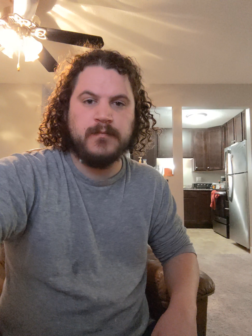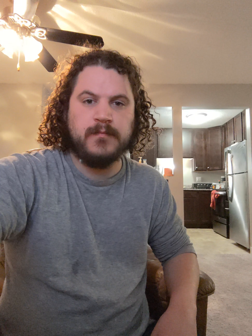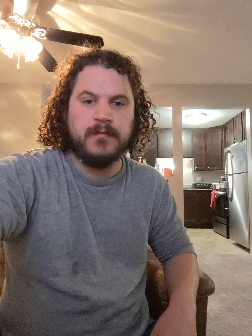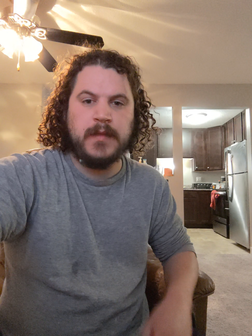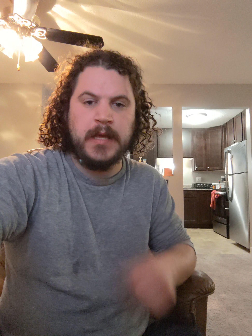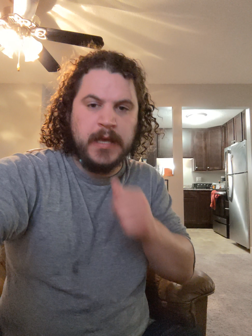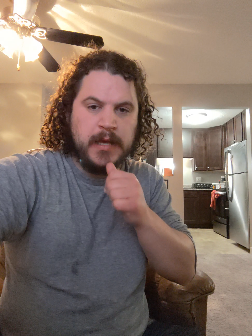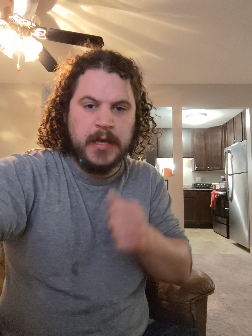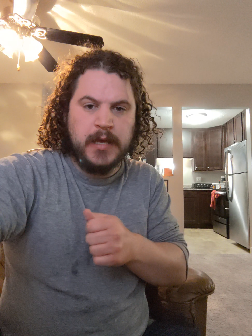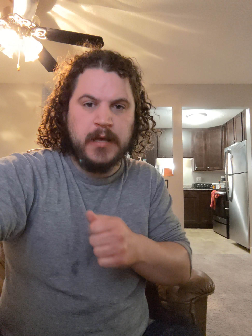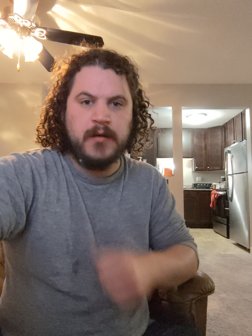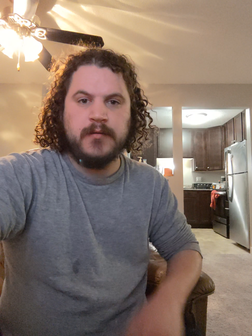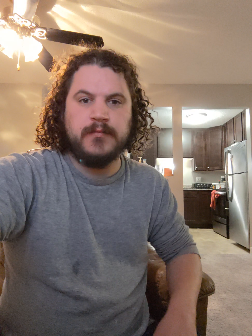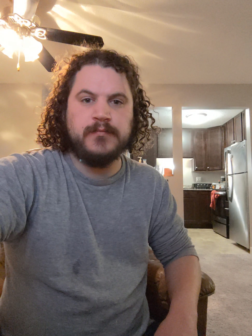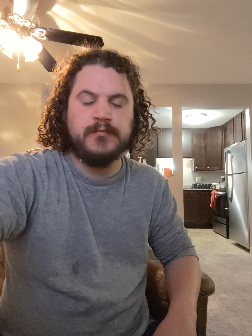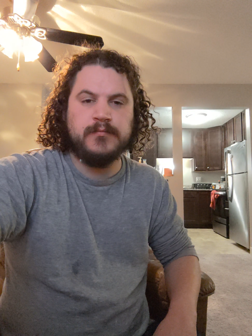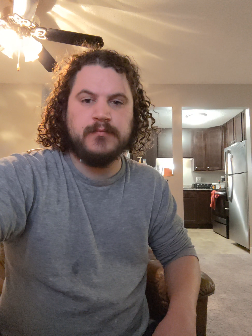hide